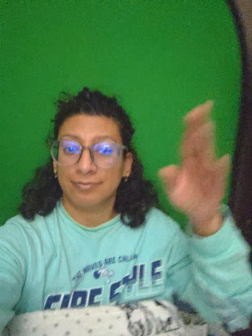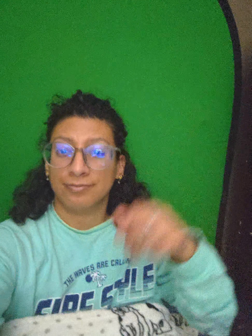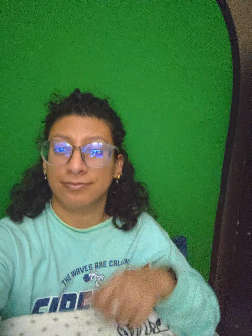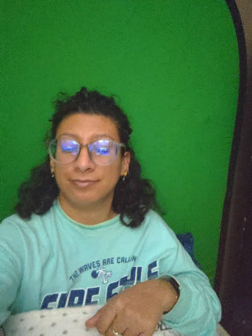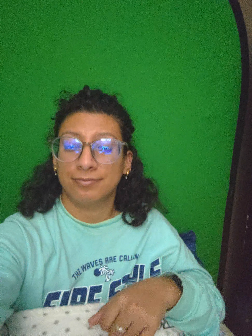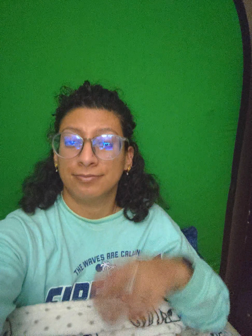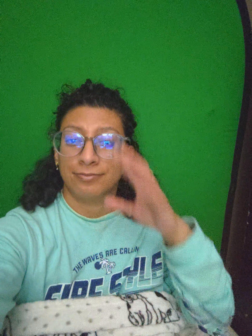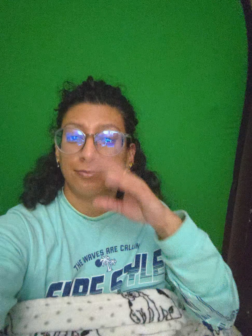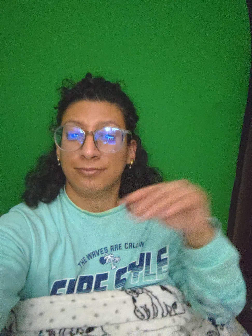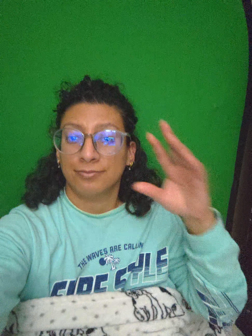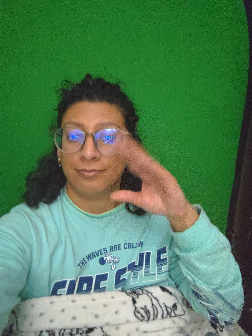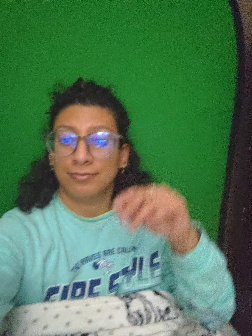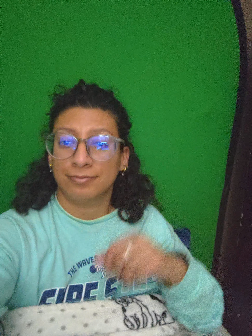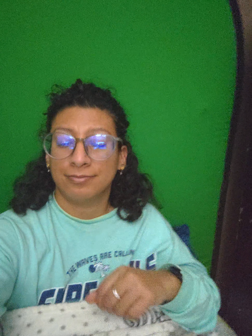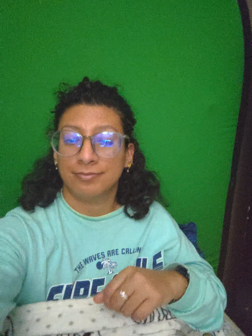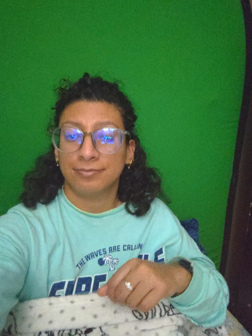story